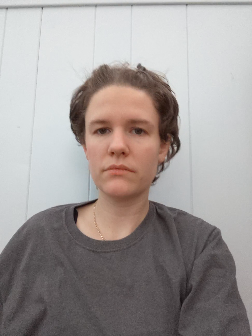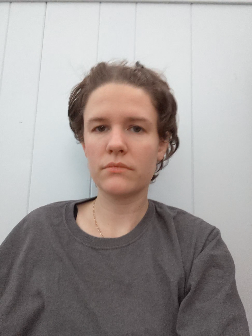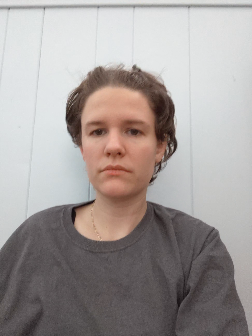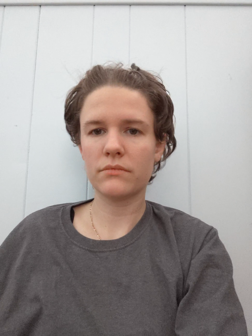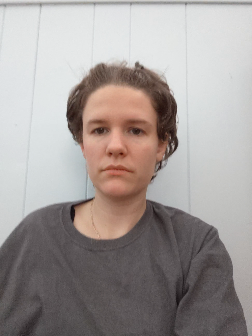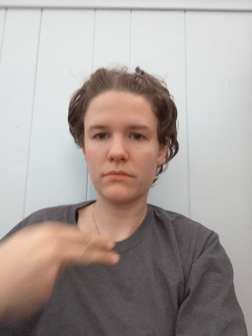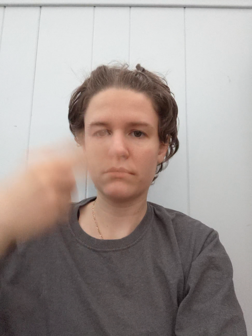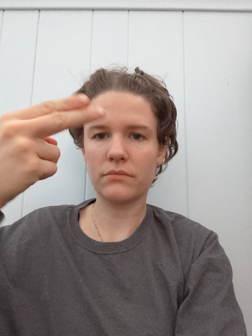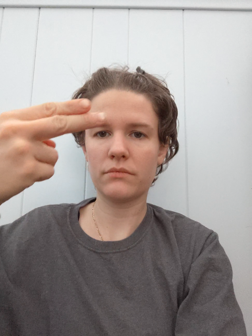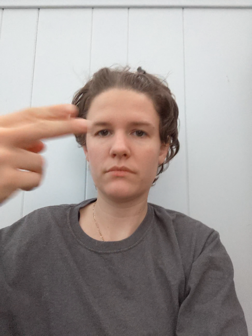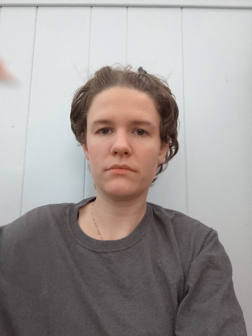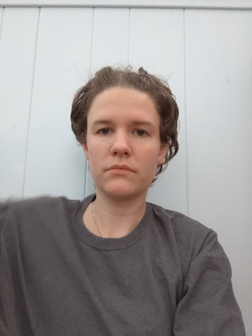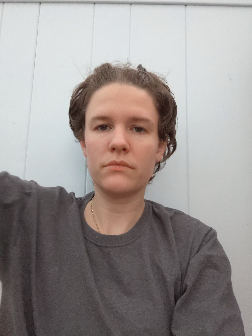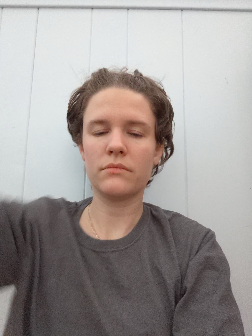high